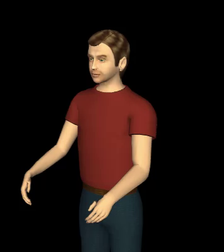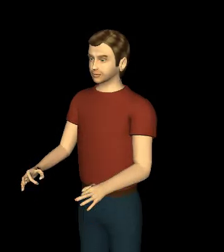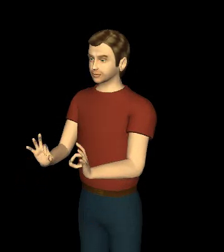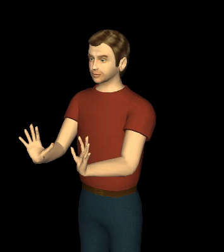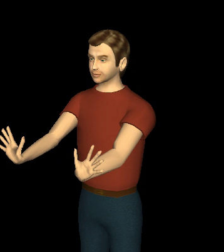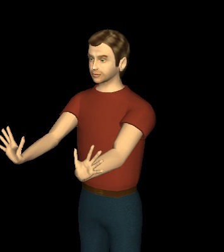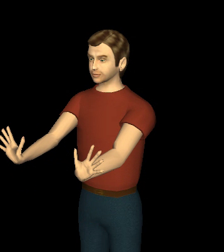وقت